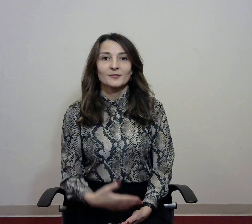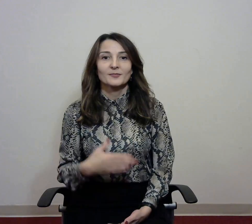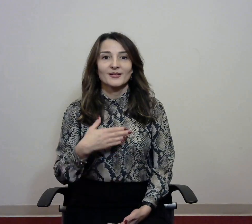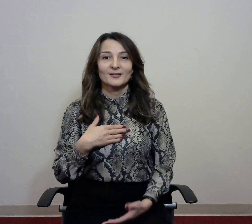mən